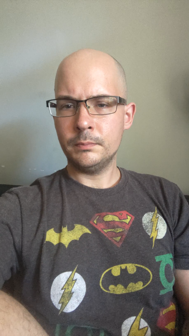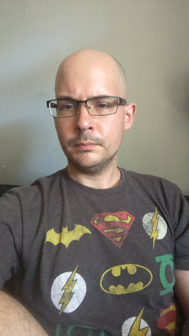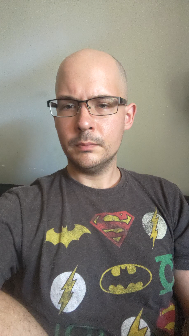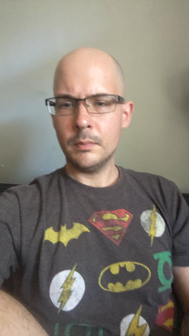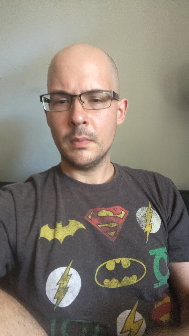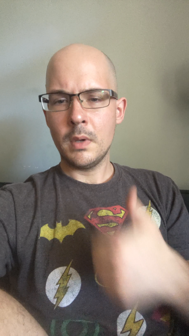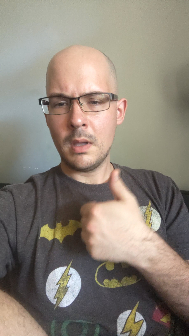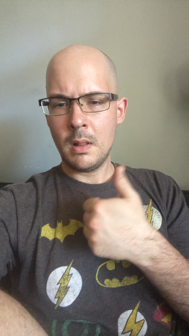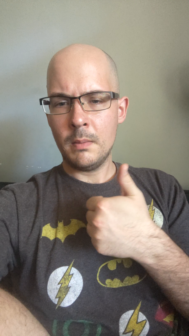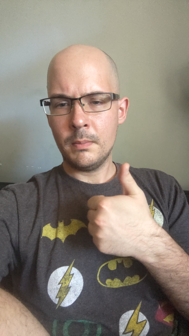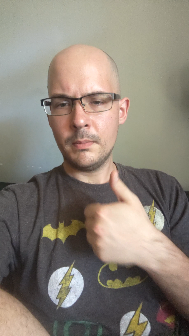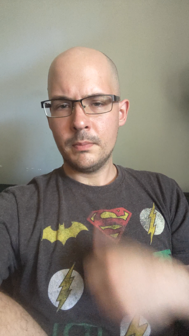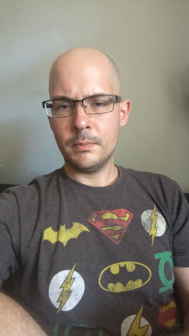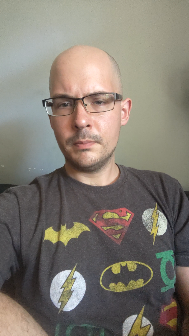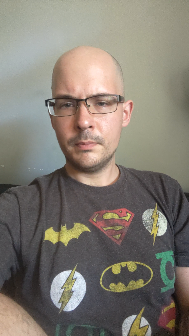help